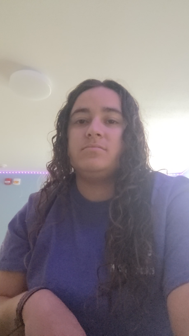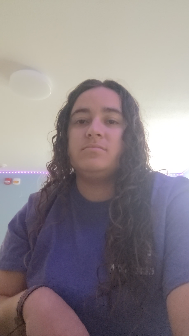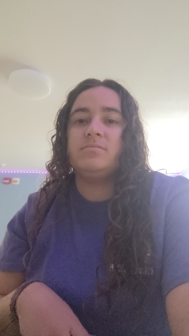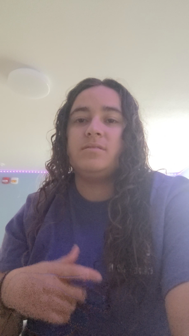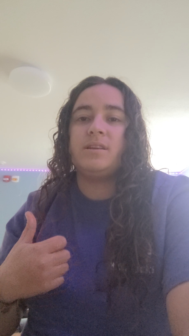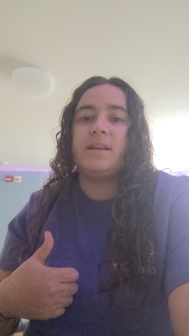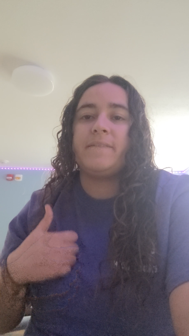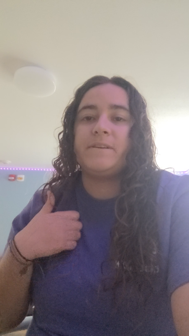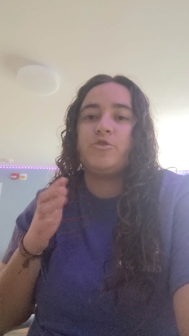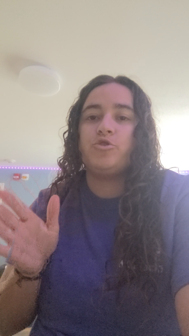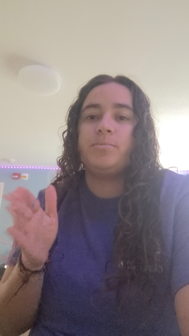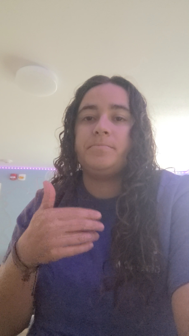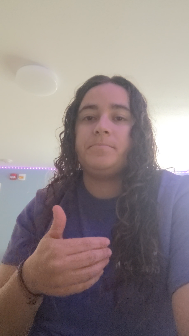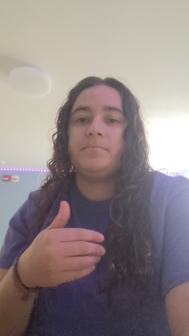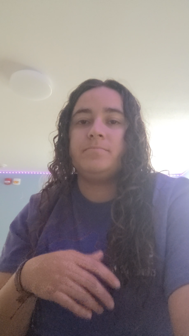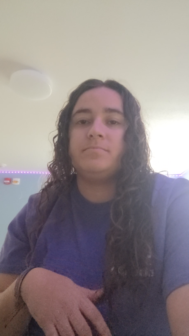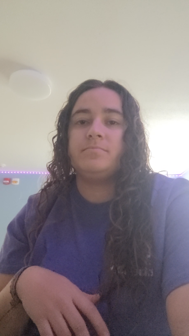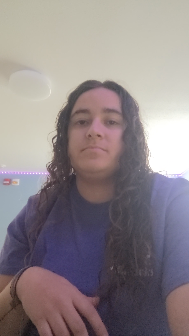living room